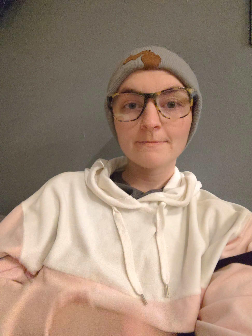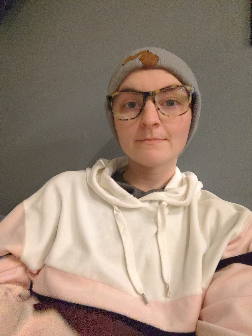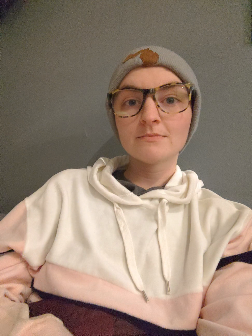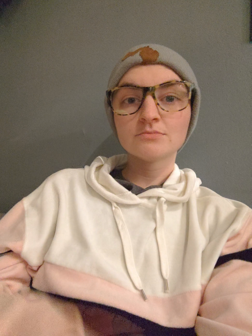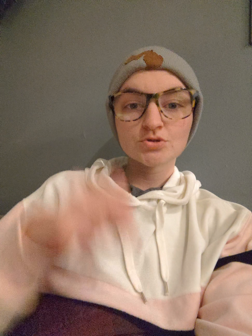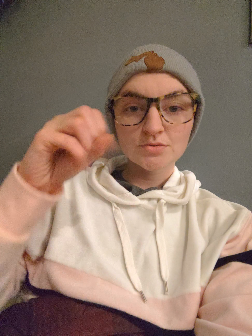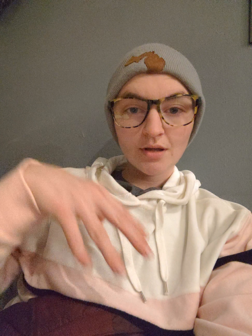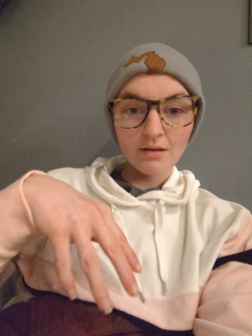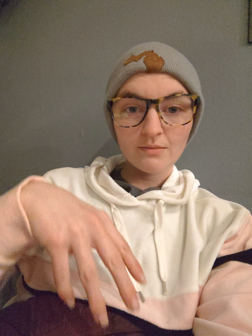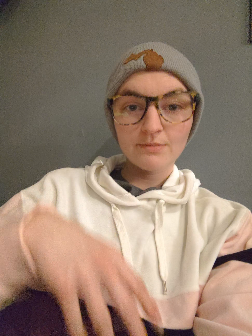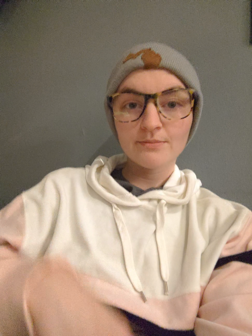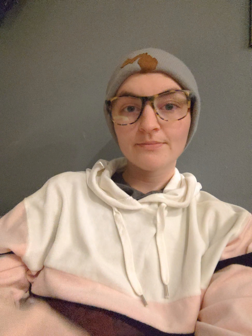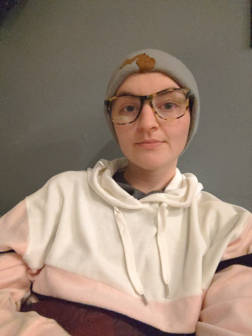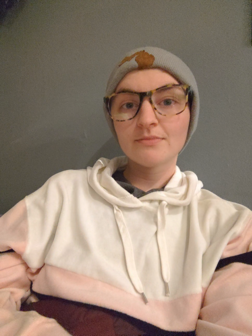drop